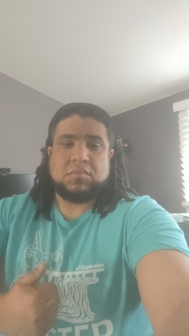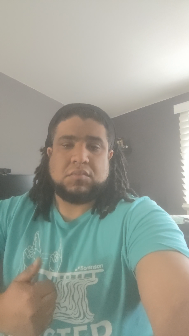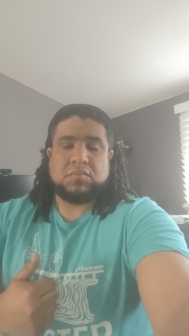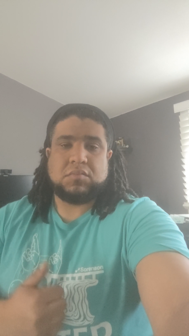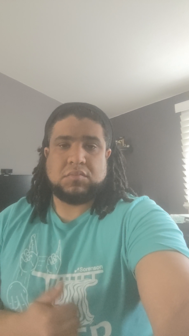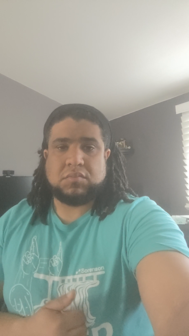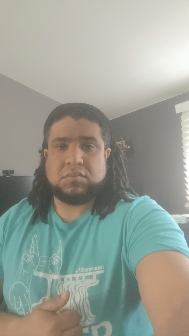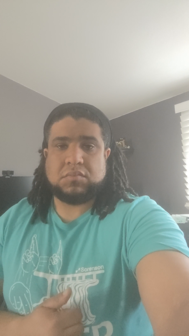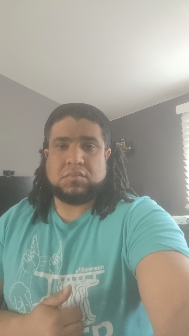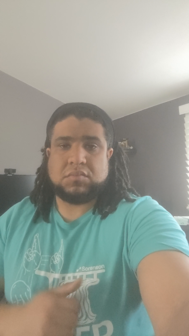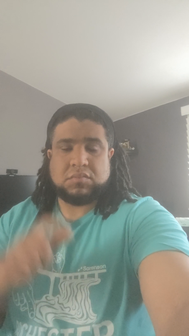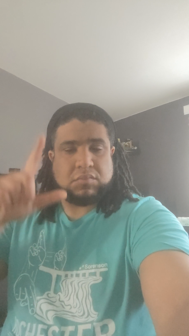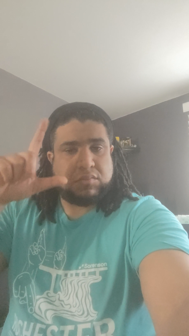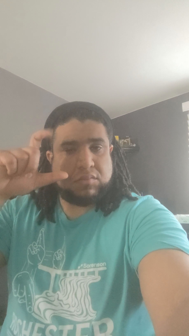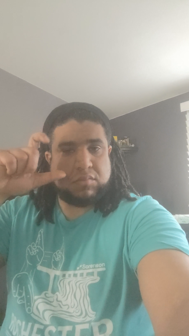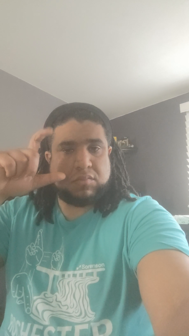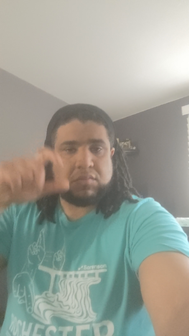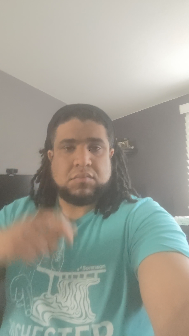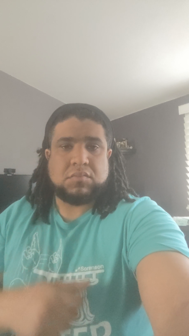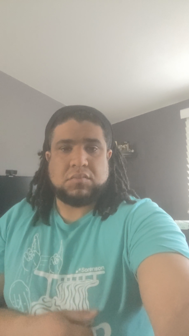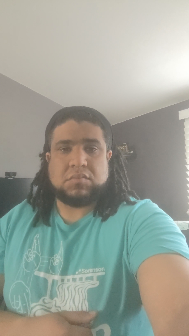camera